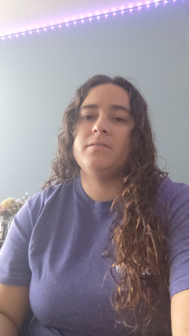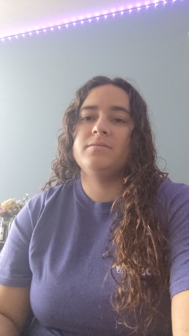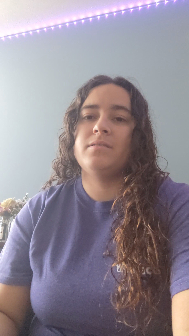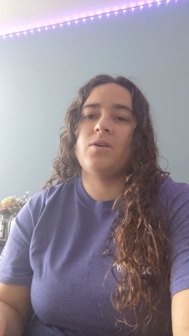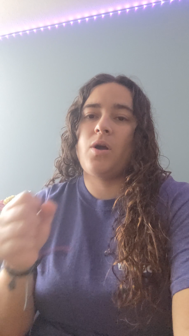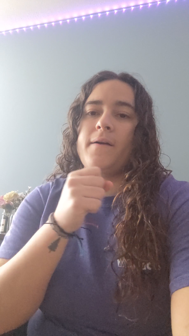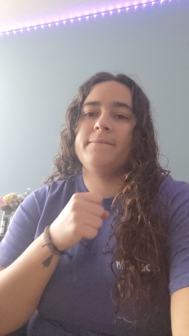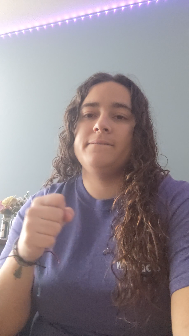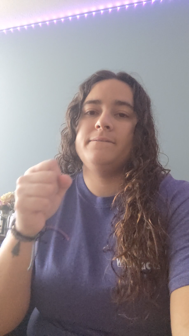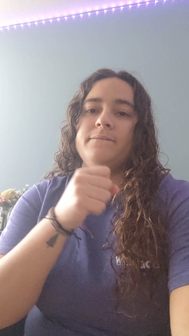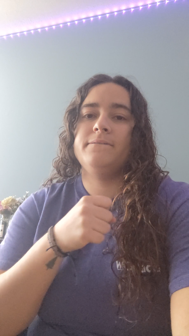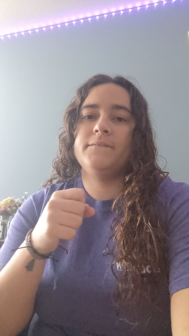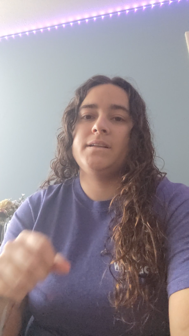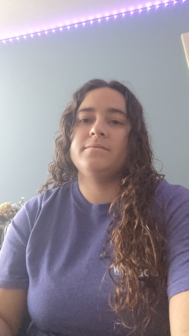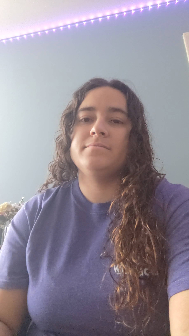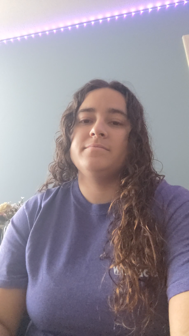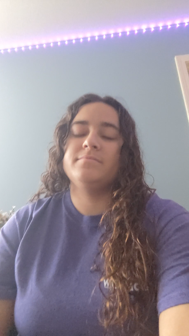coffee